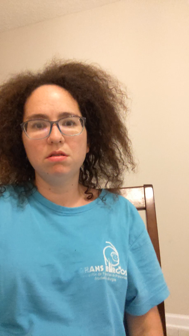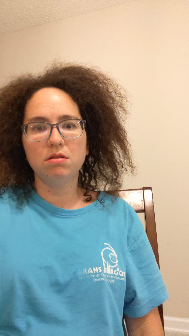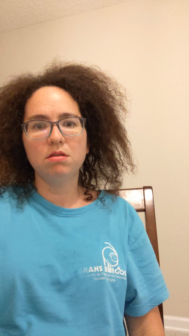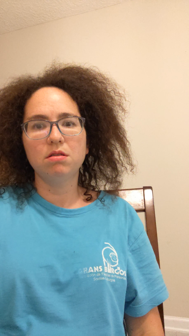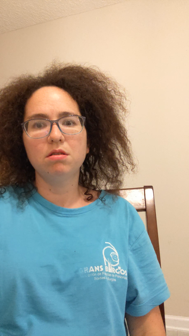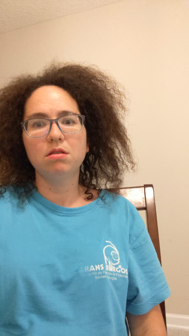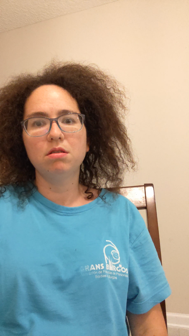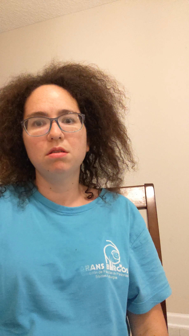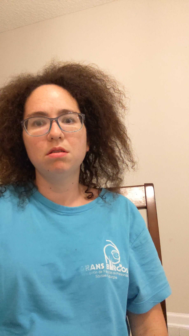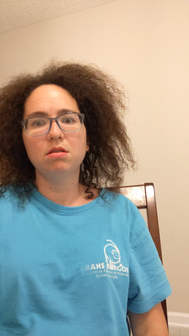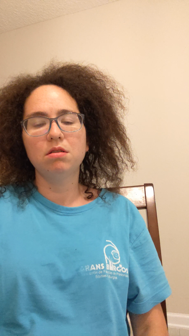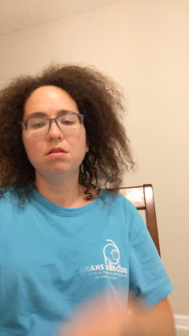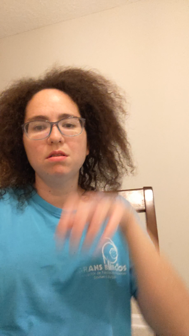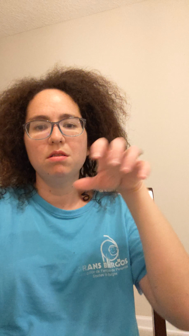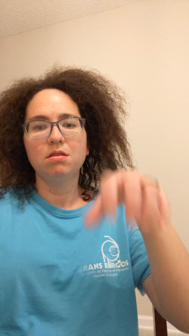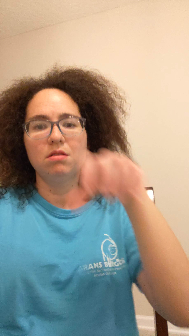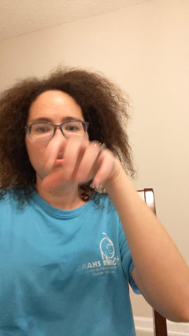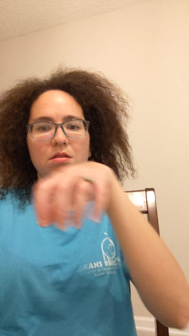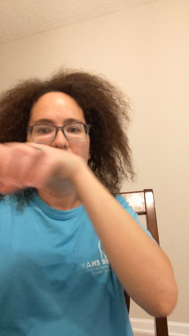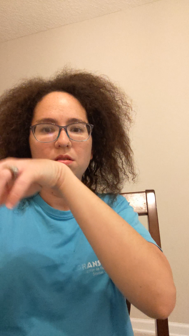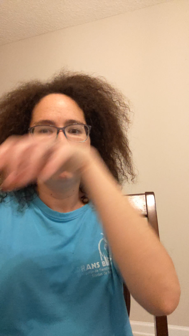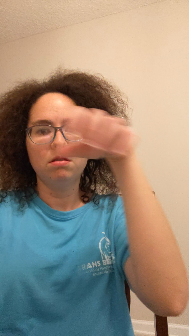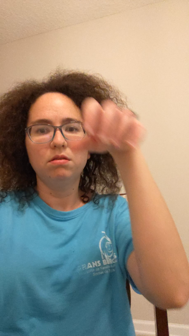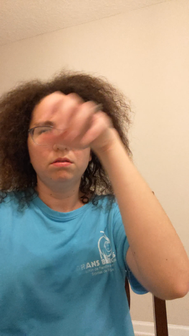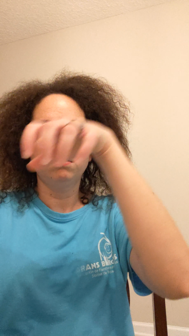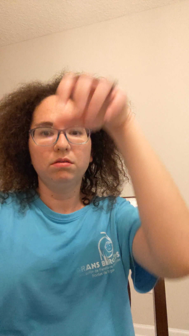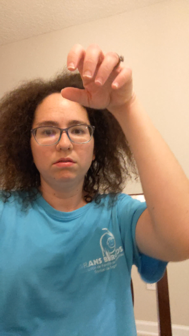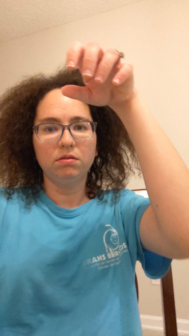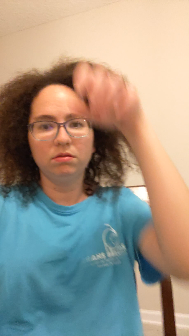block